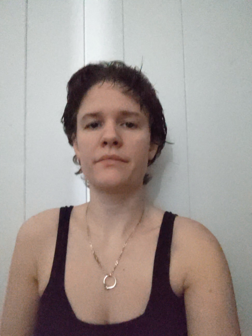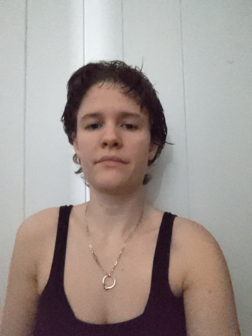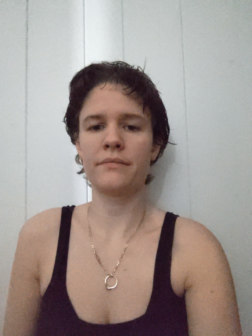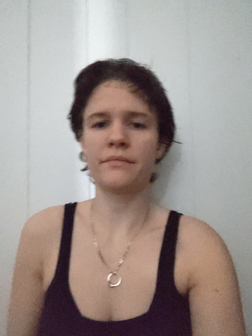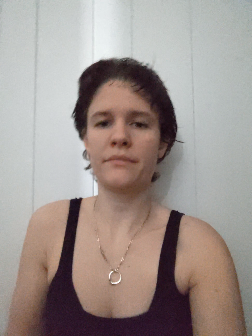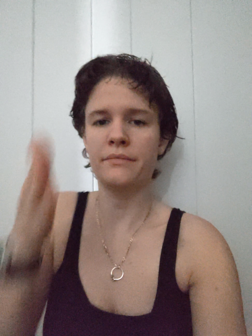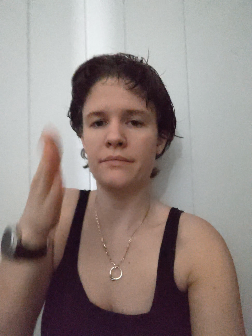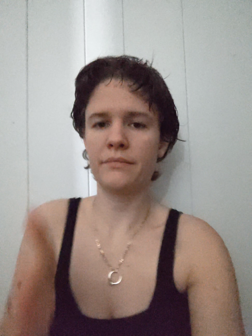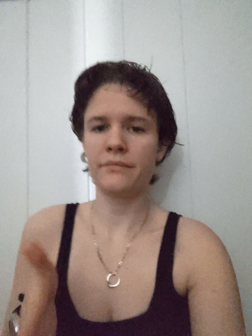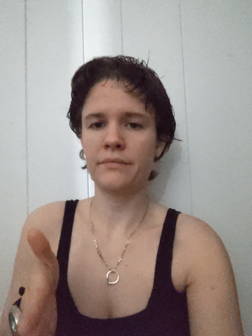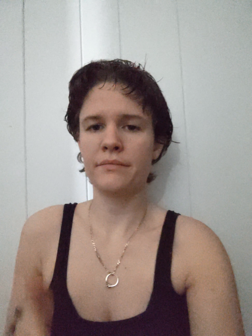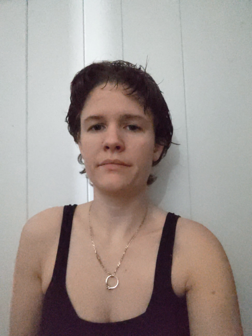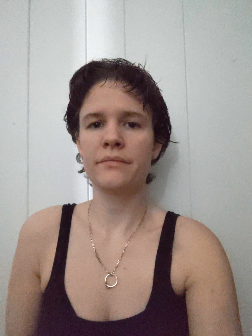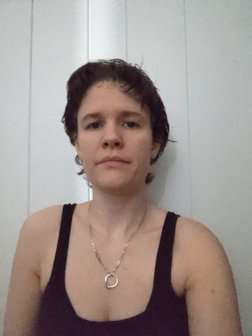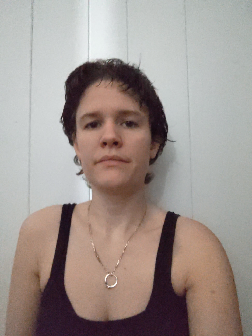person